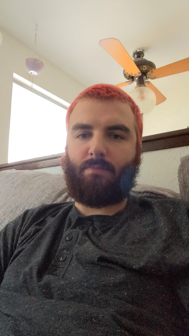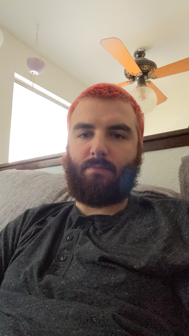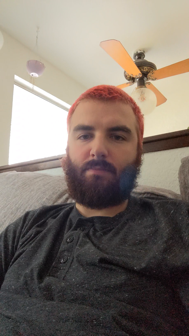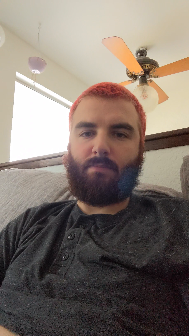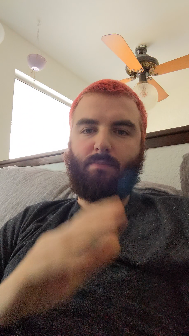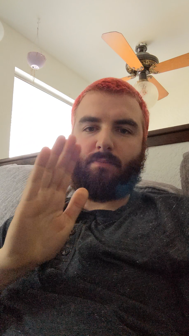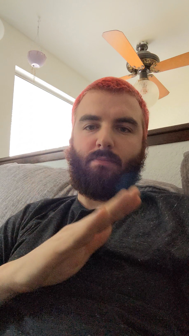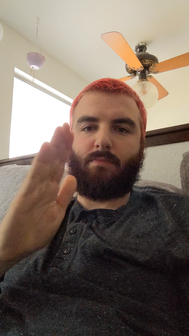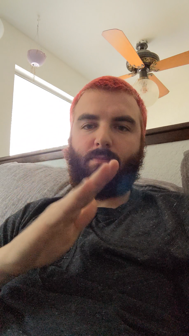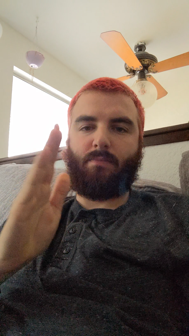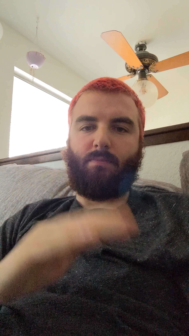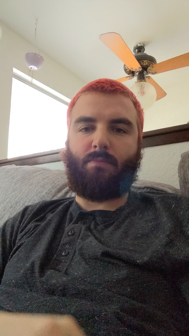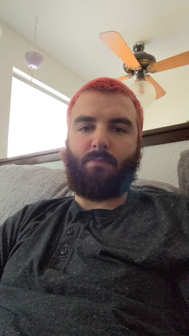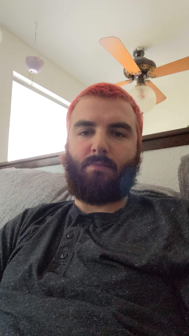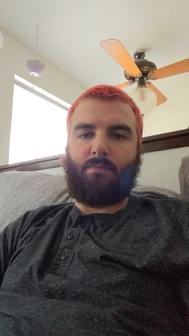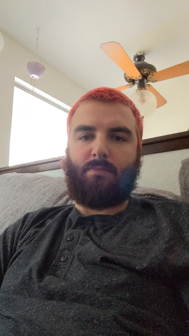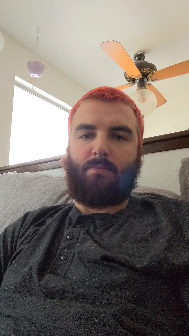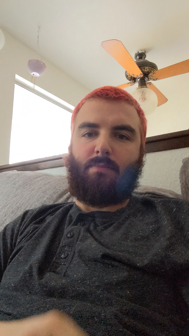clap